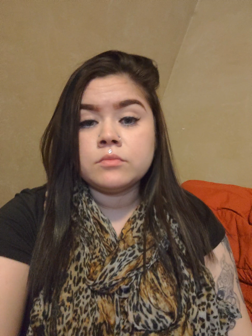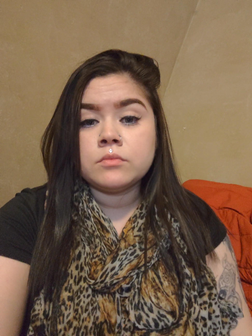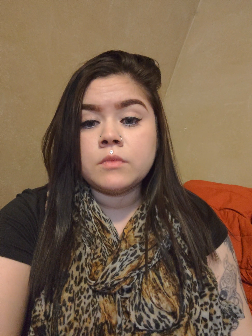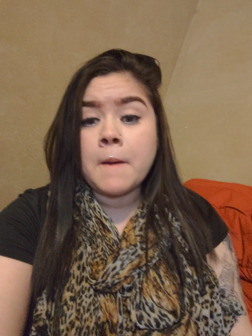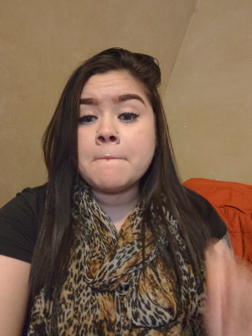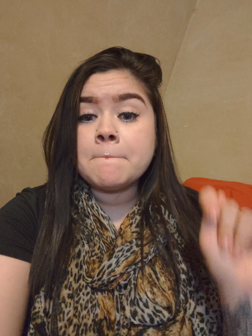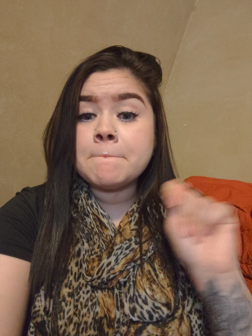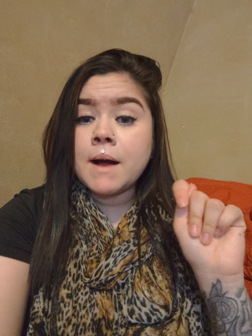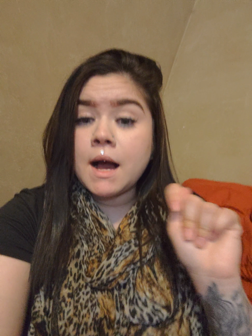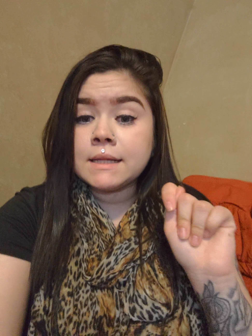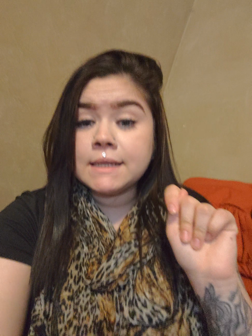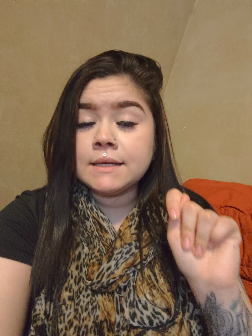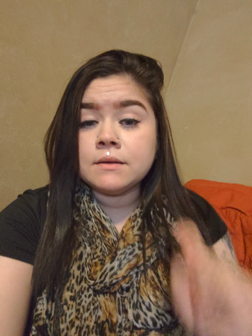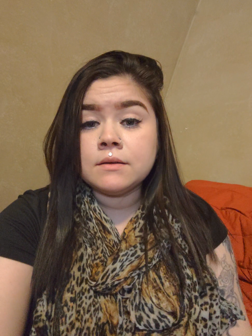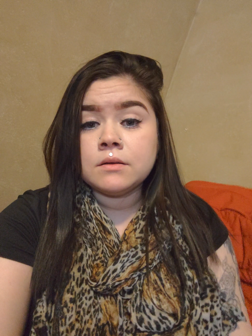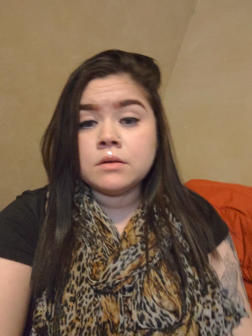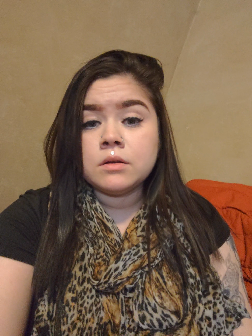potty